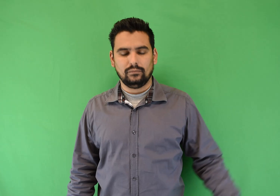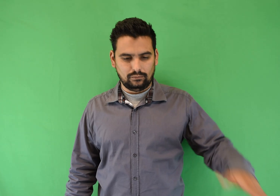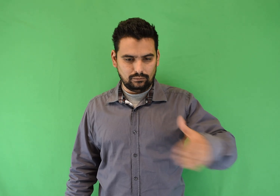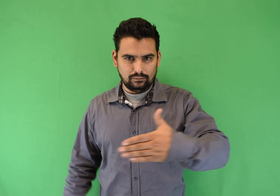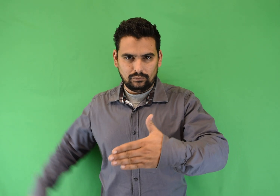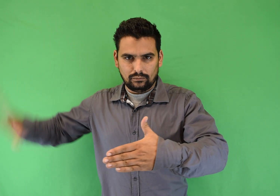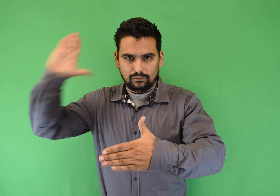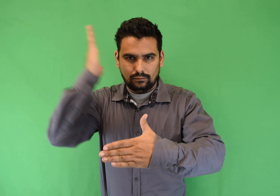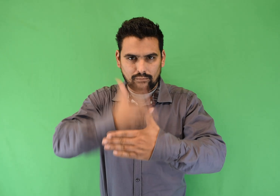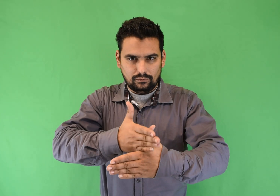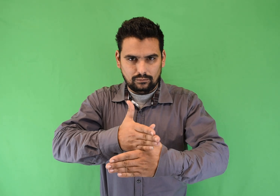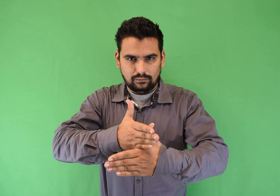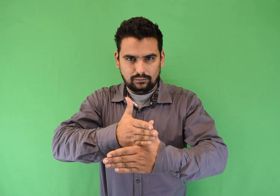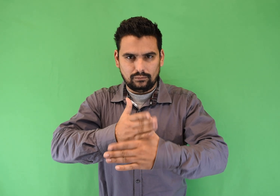ir